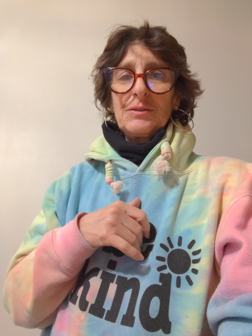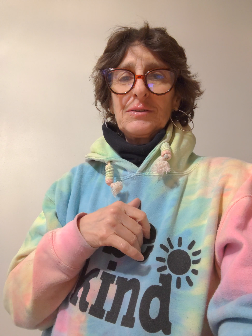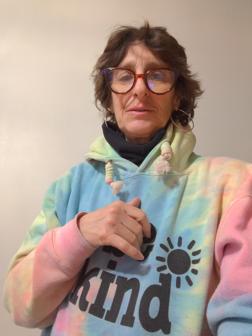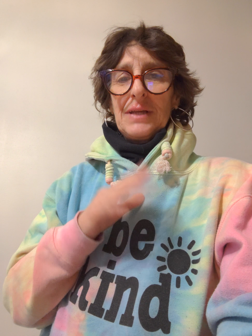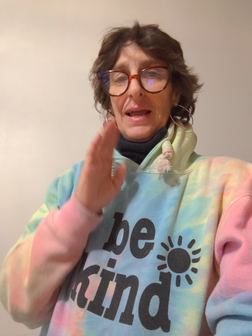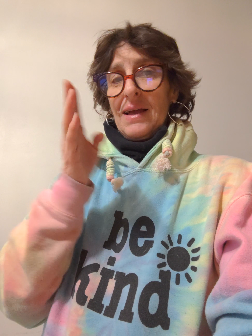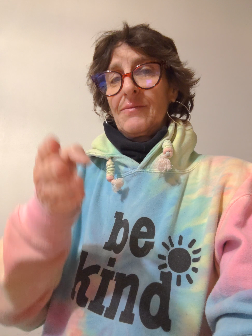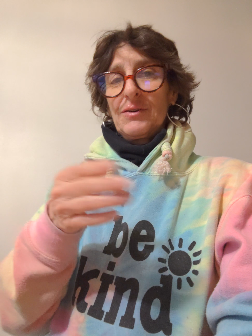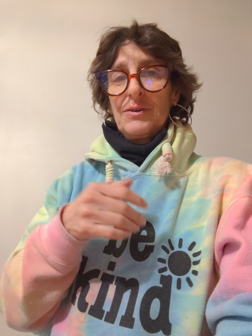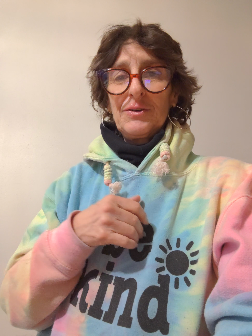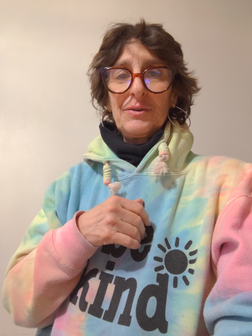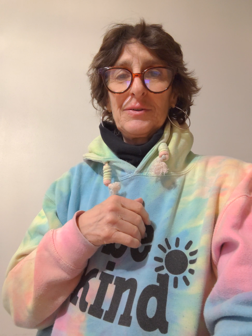after